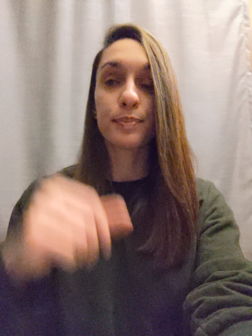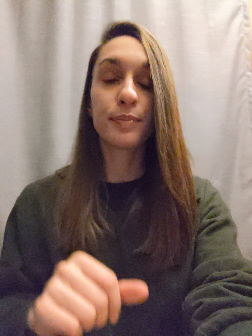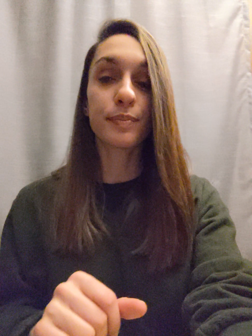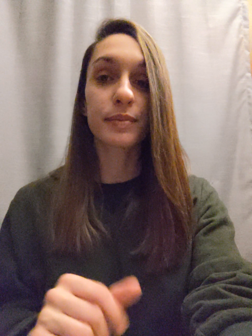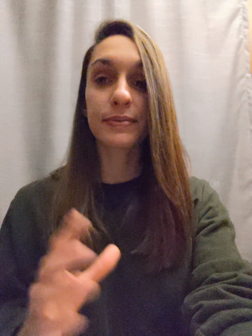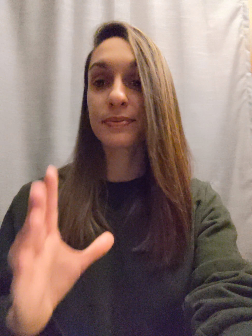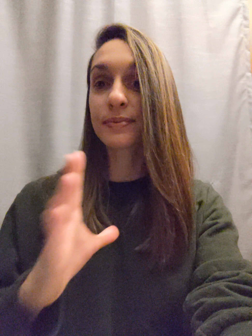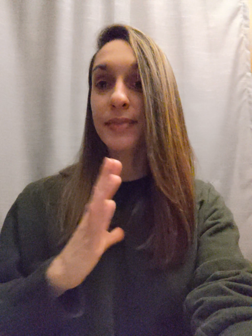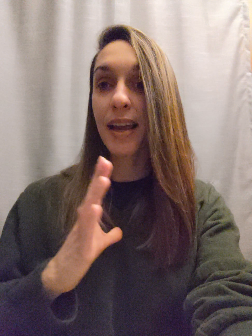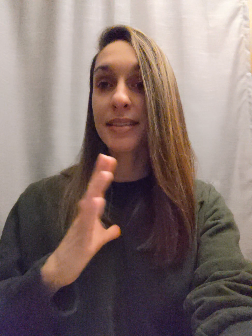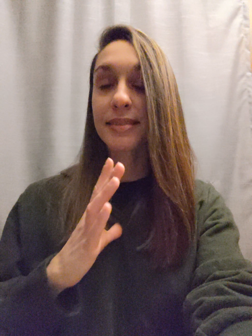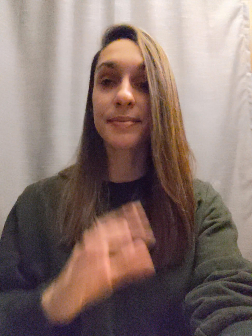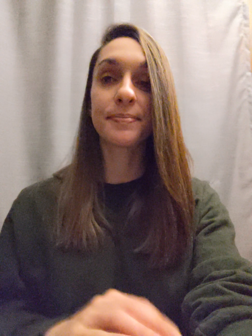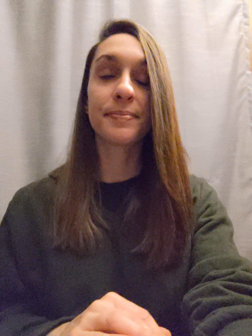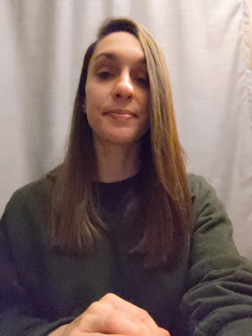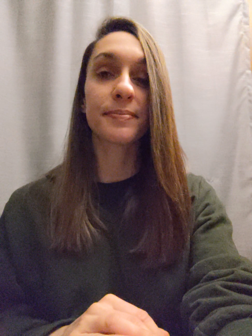fine